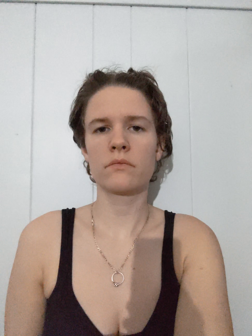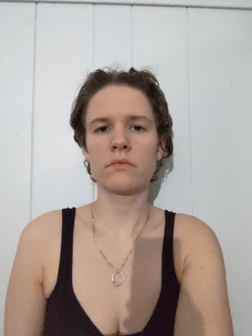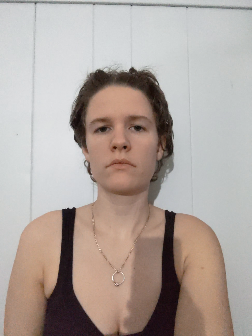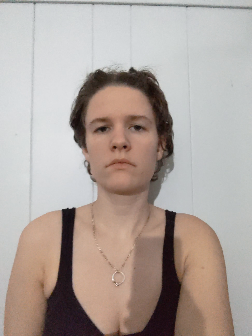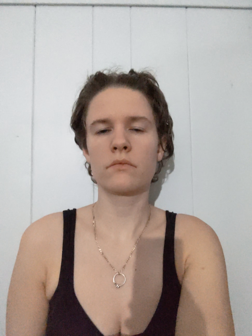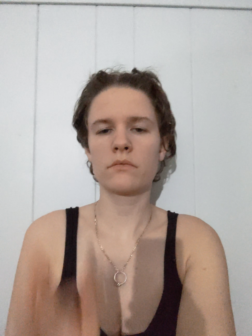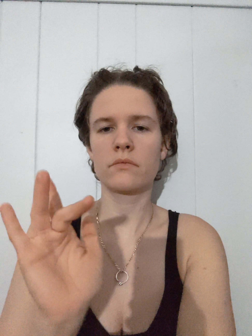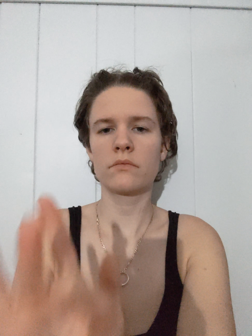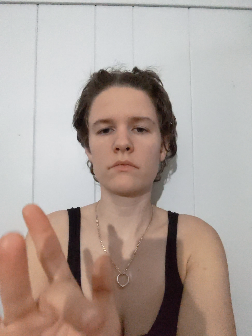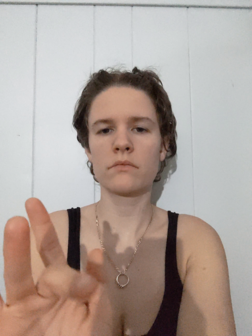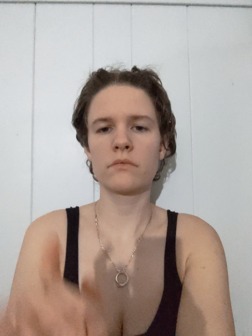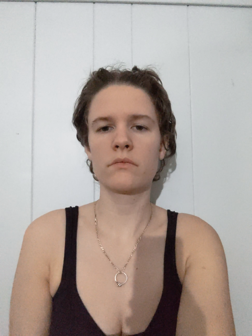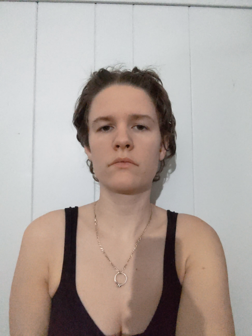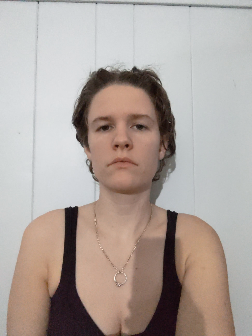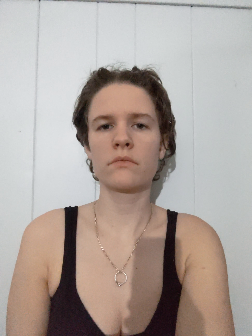touch